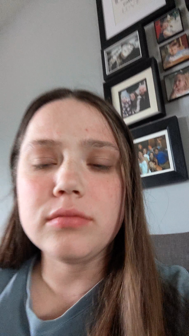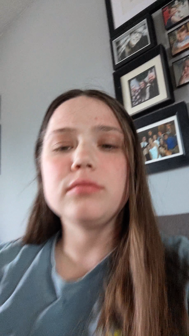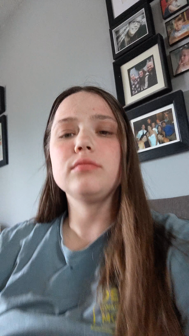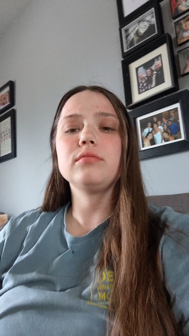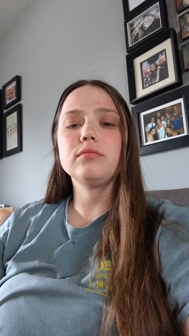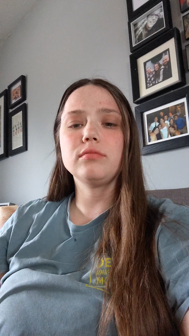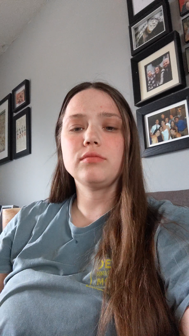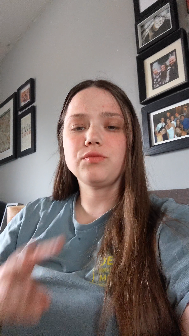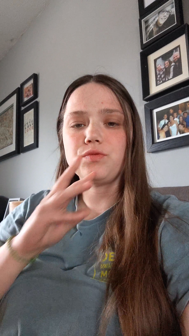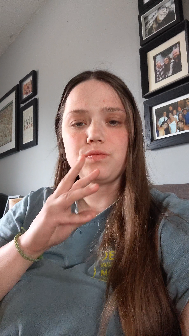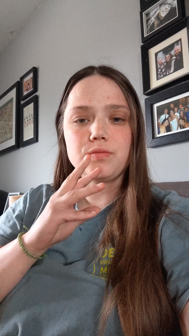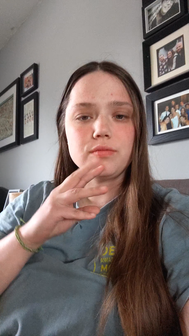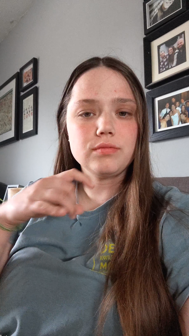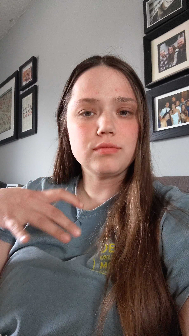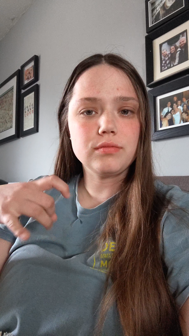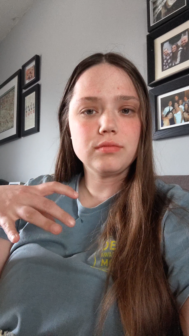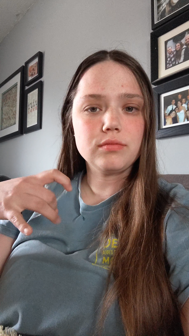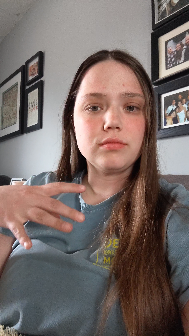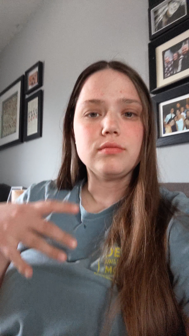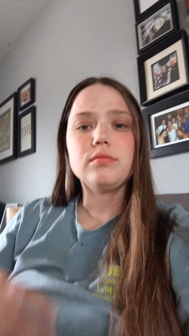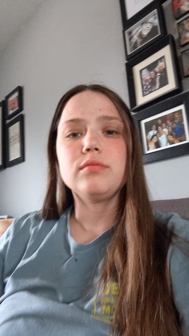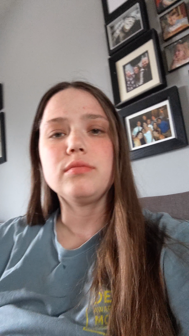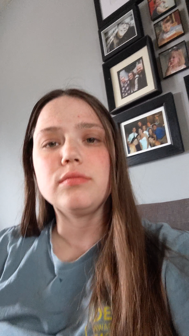melon